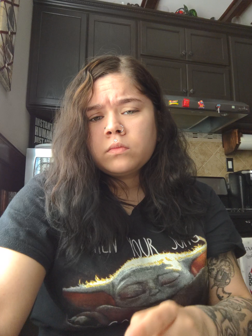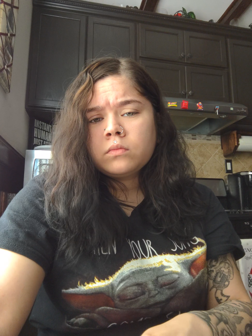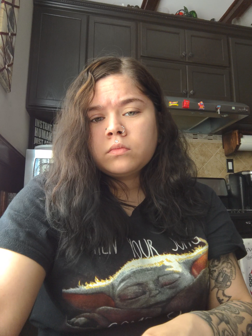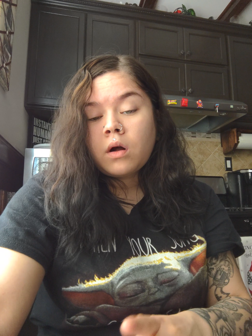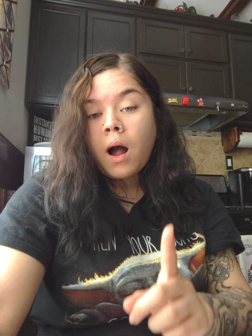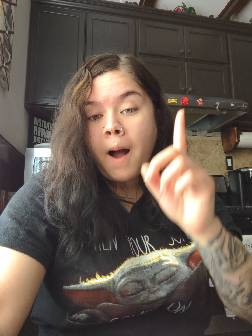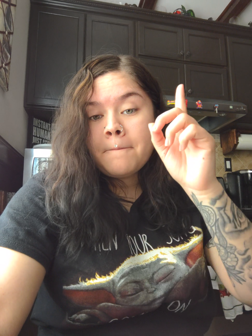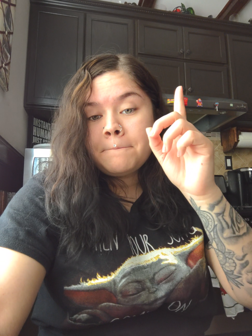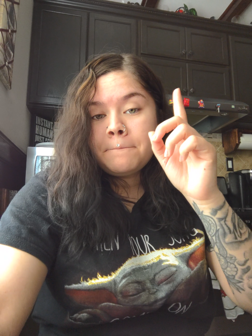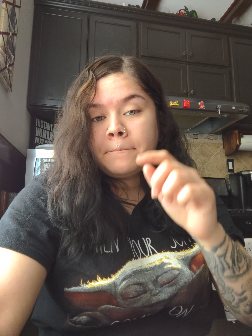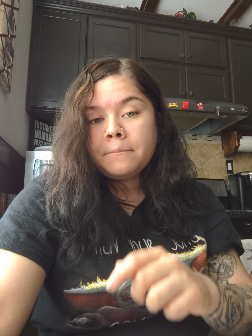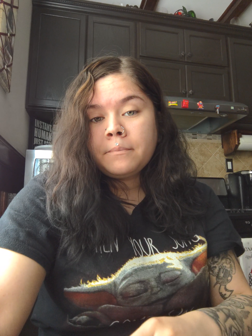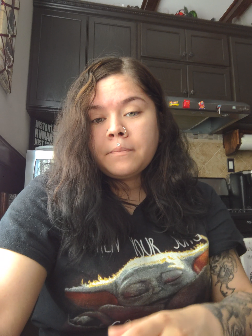up